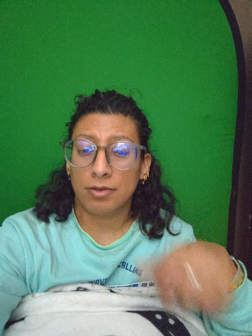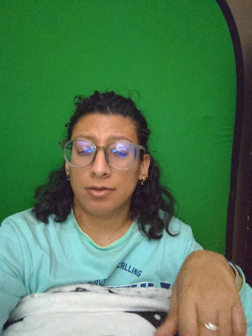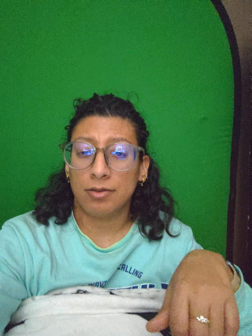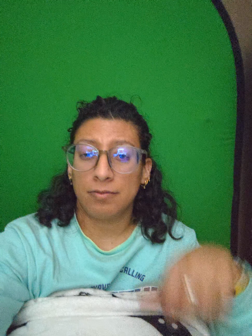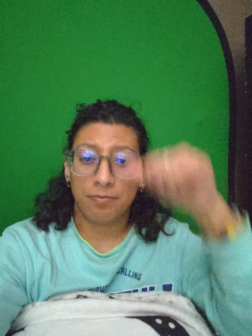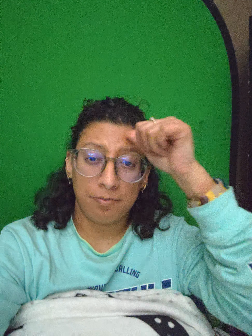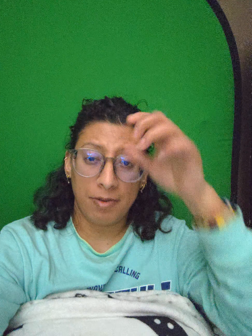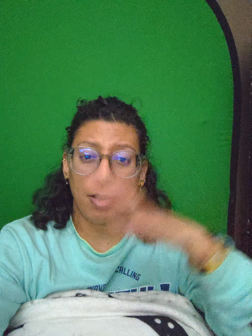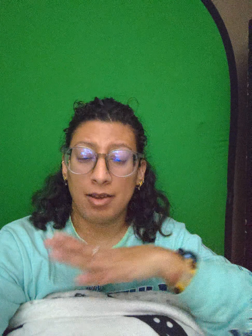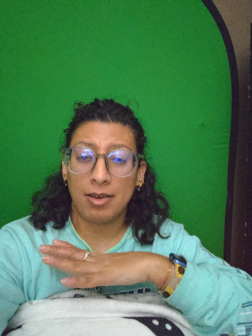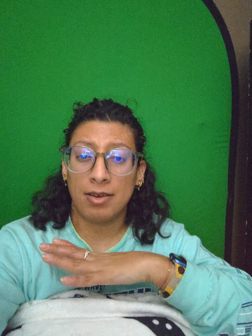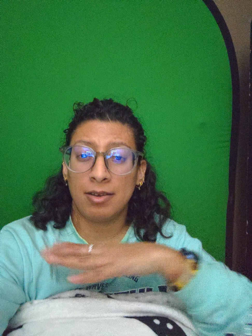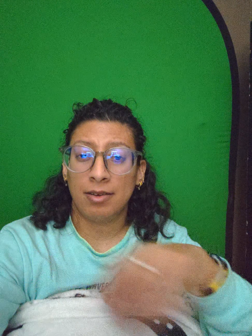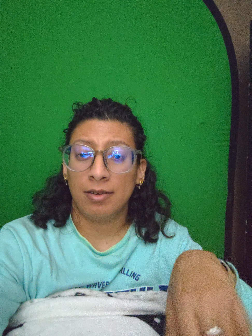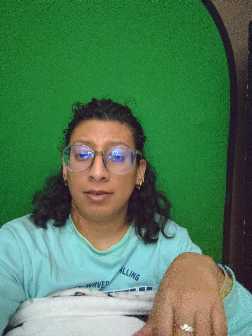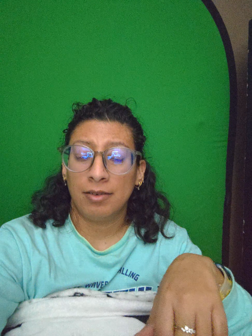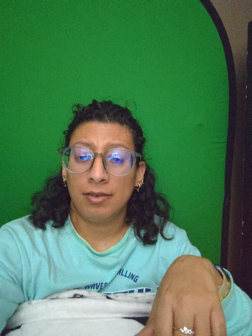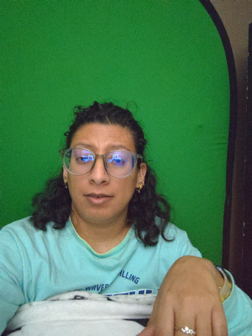man